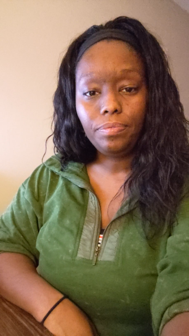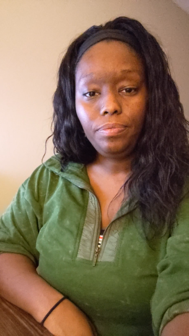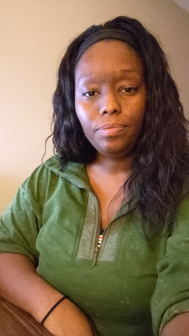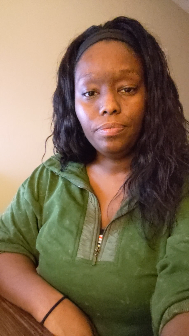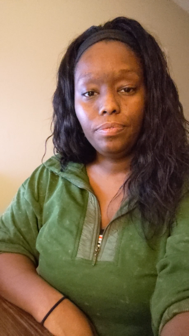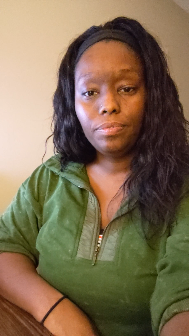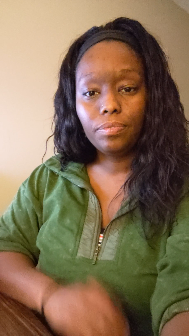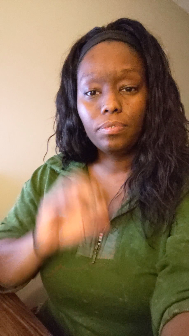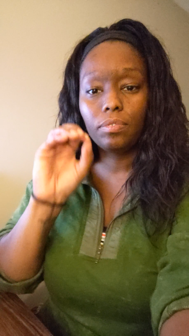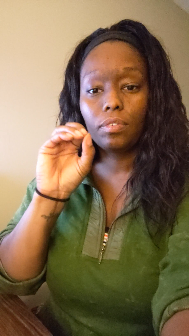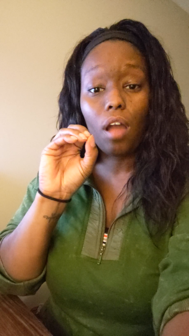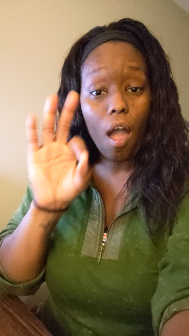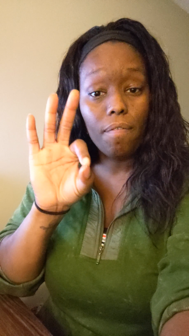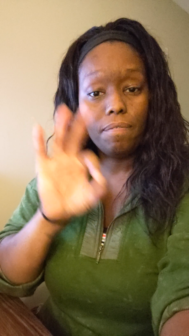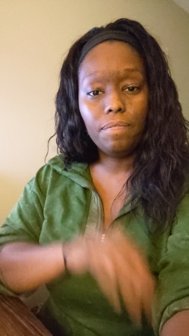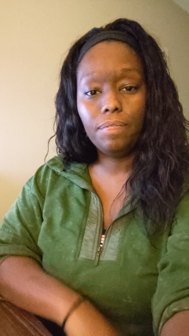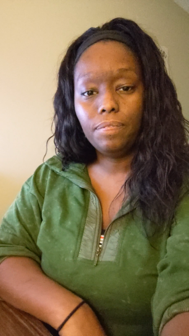of